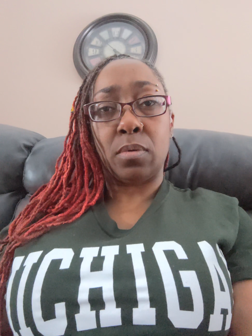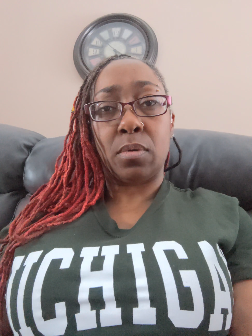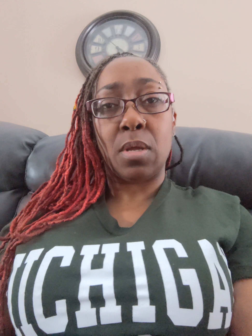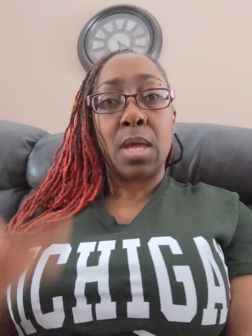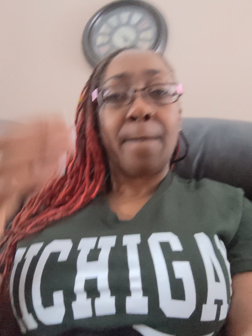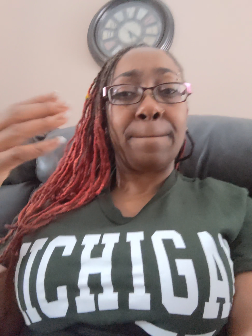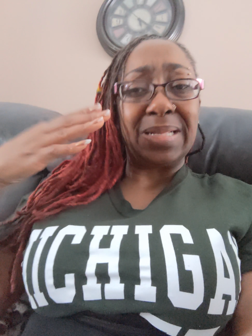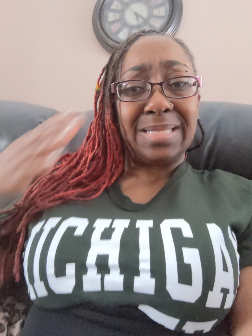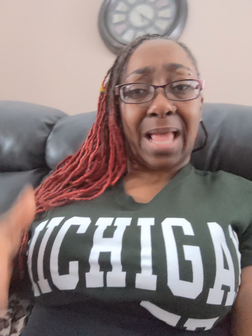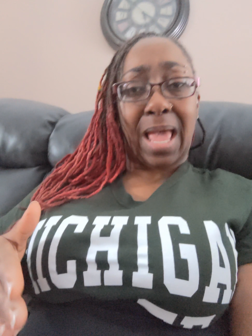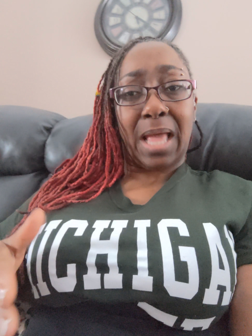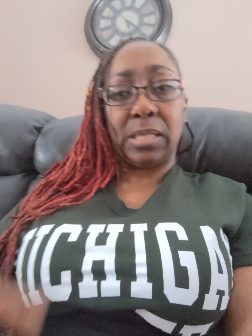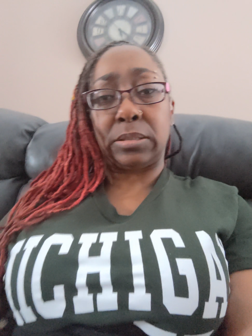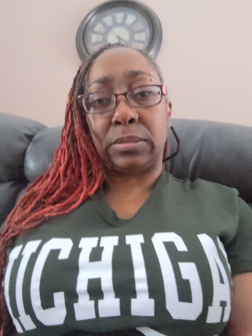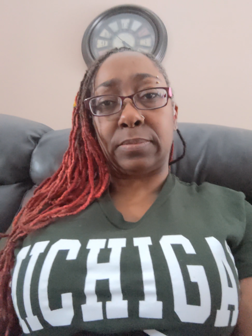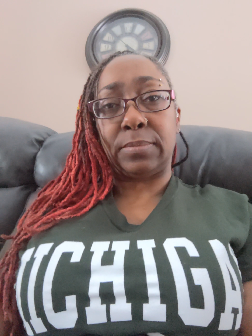beside